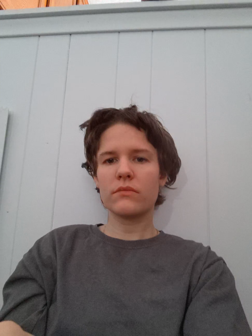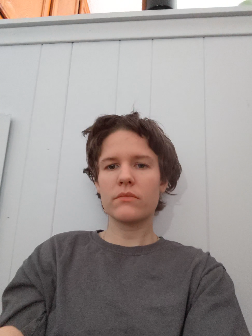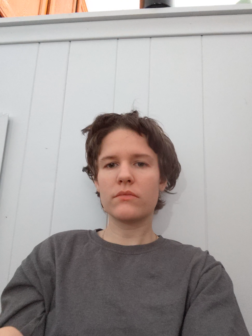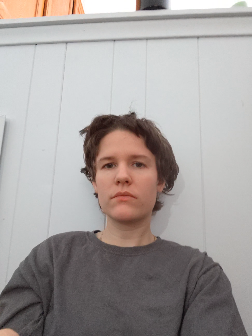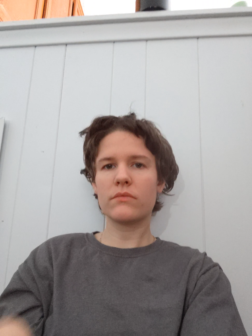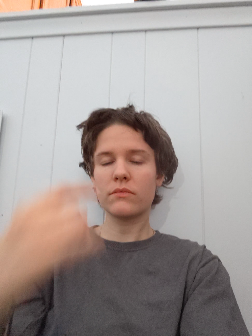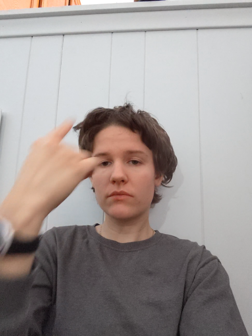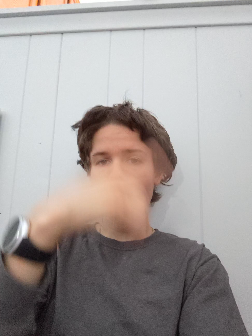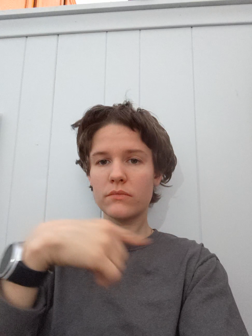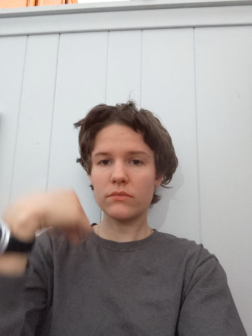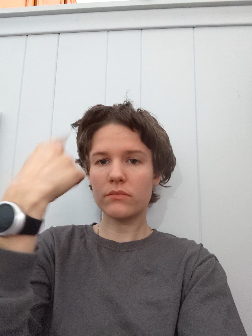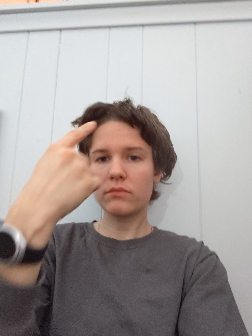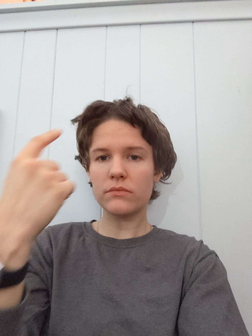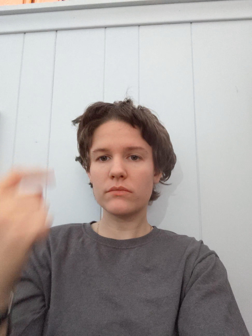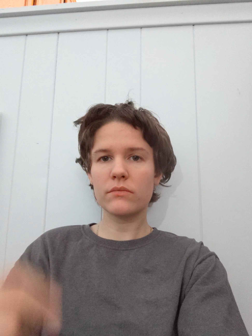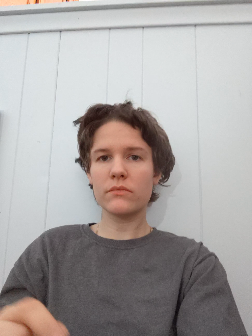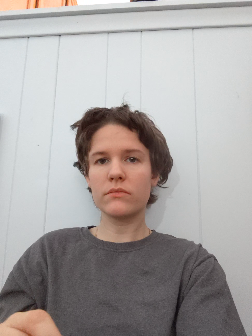look